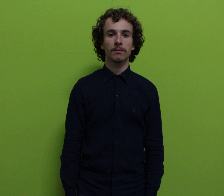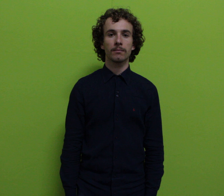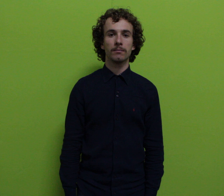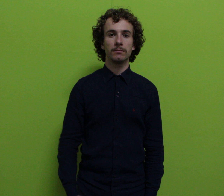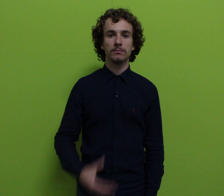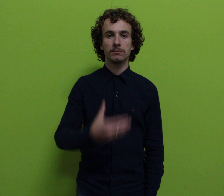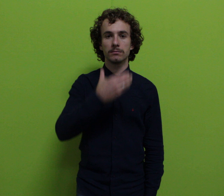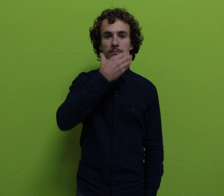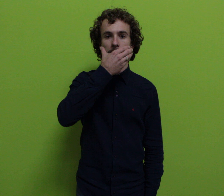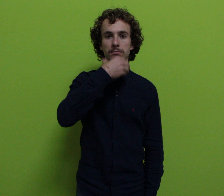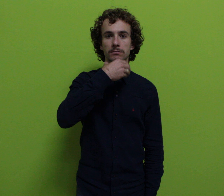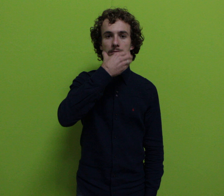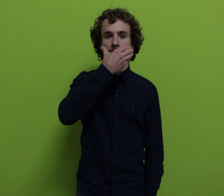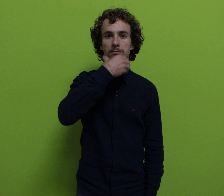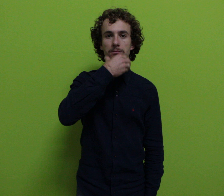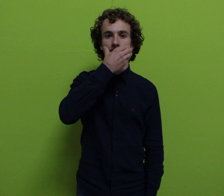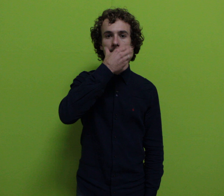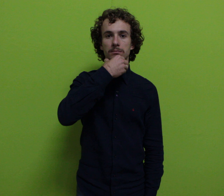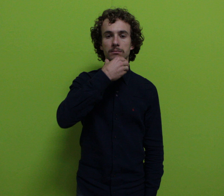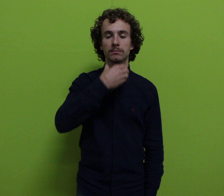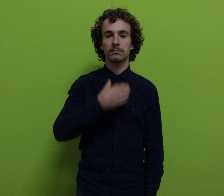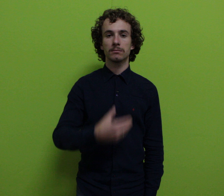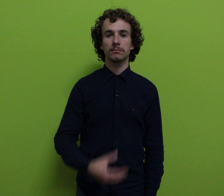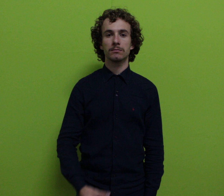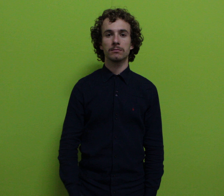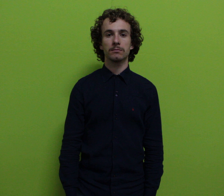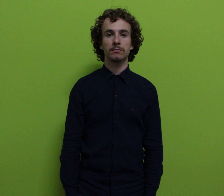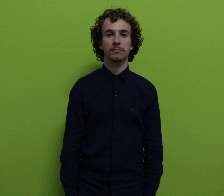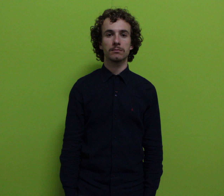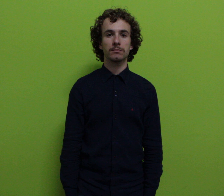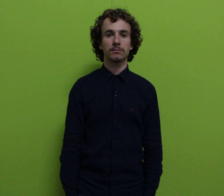maçã